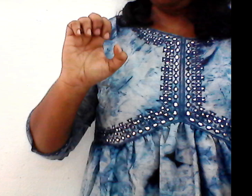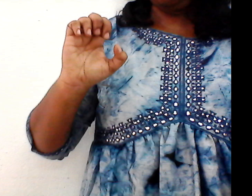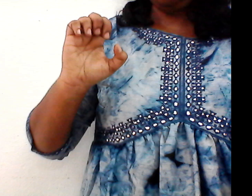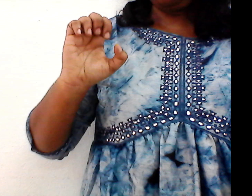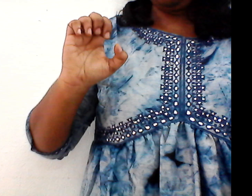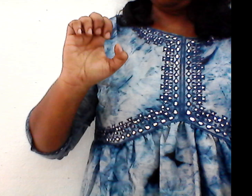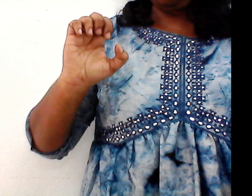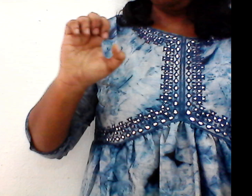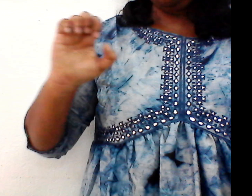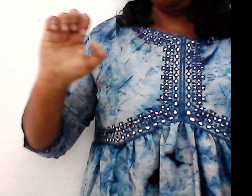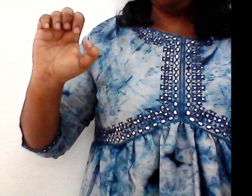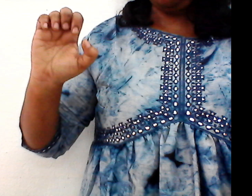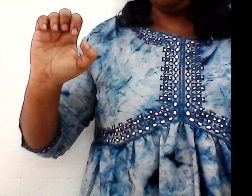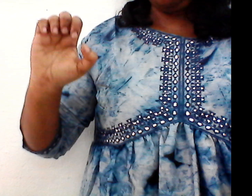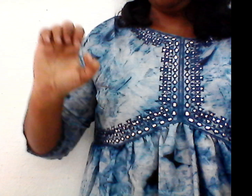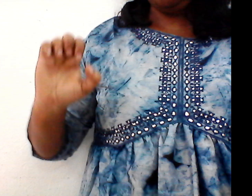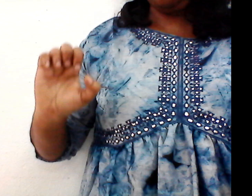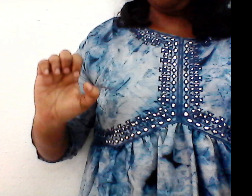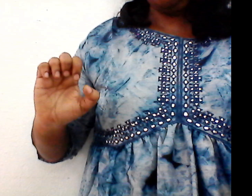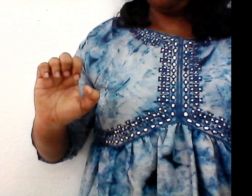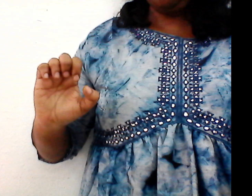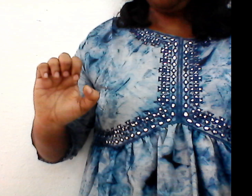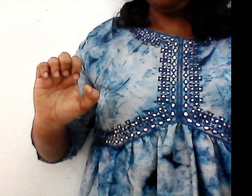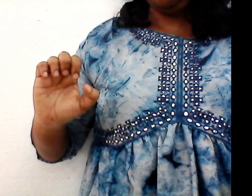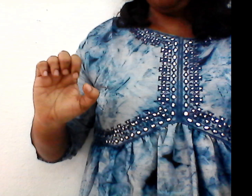ഈ